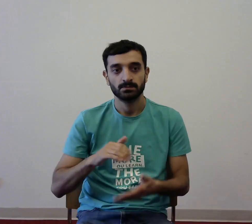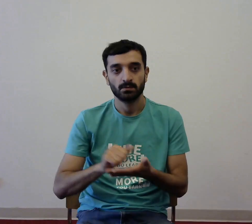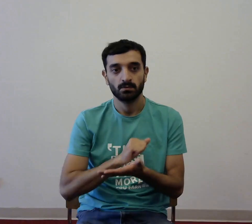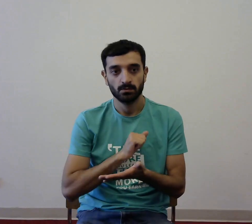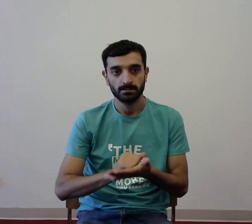sənəd